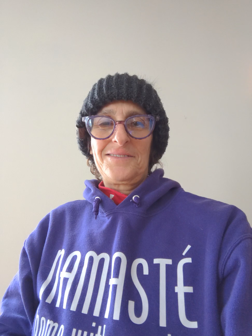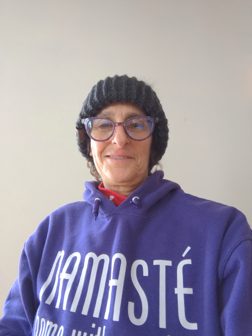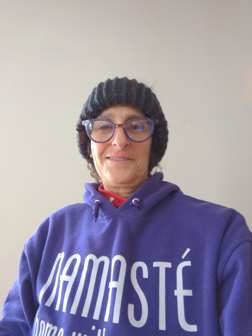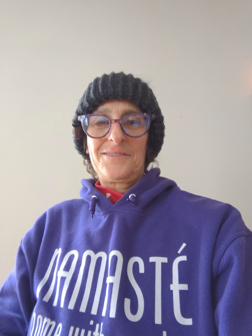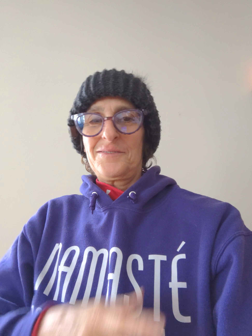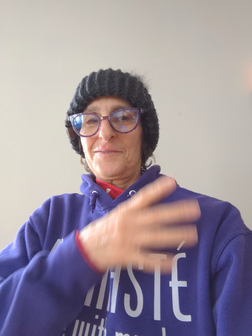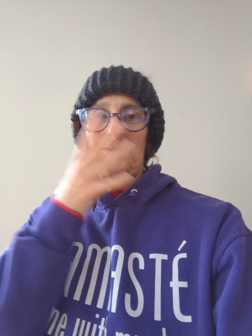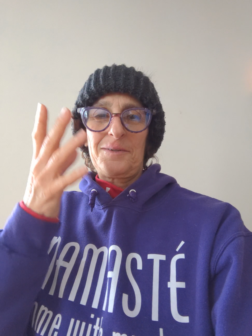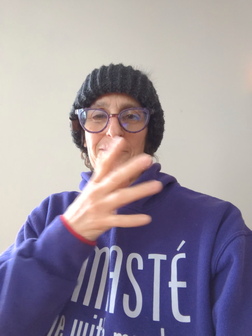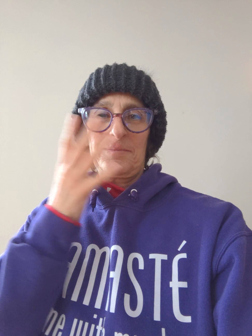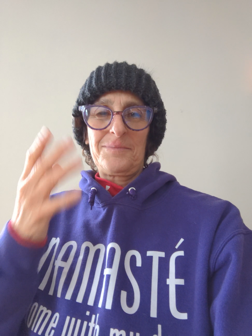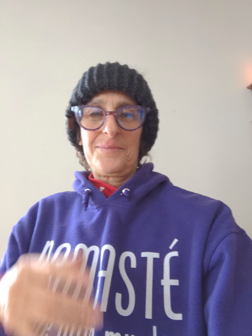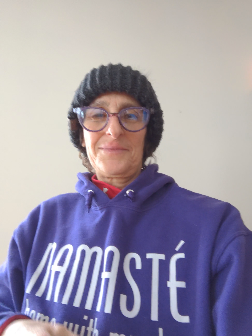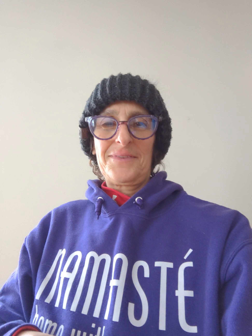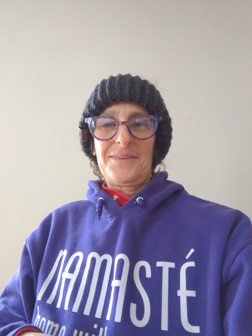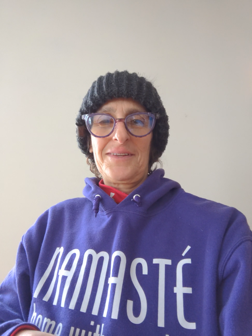farm